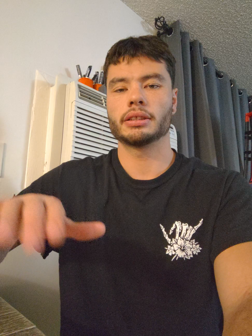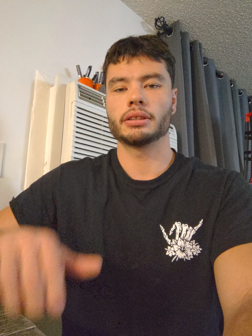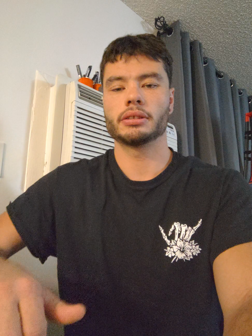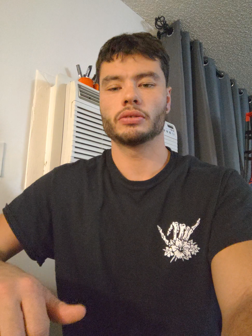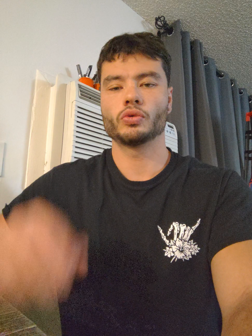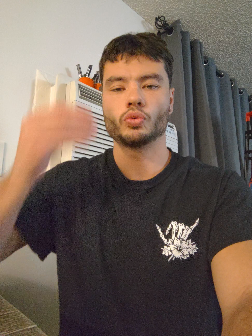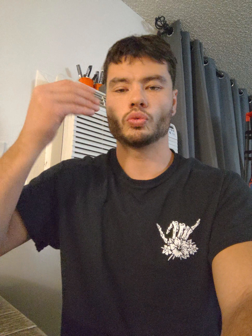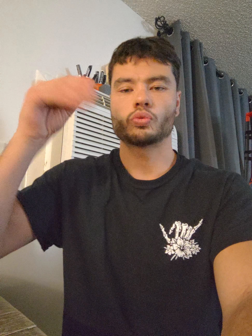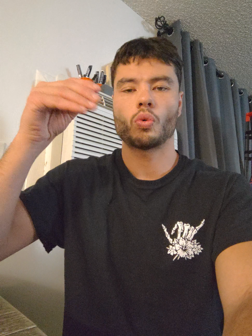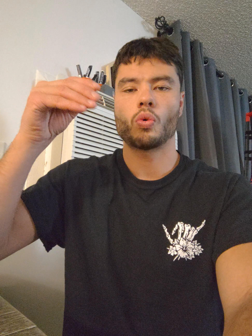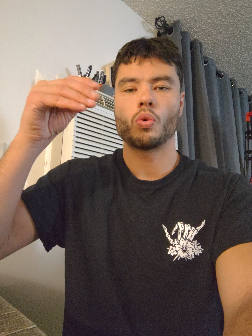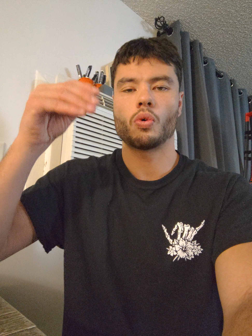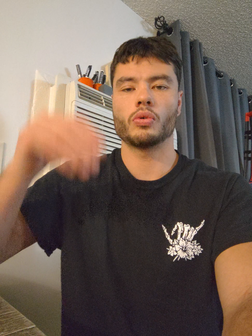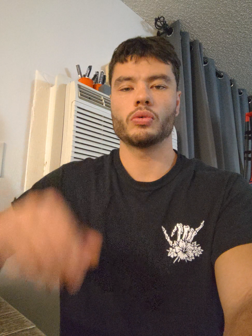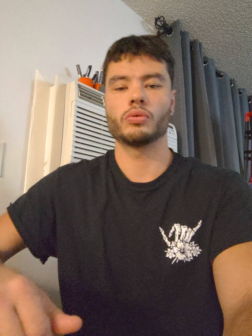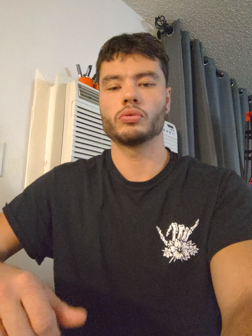store